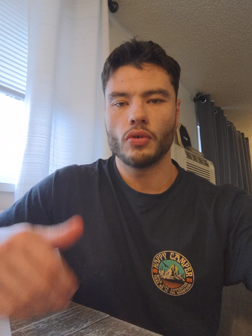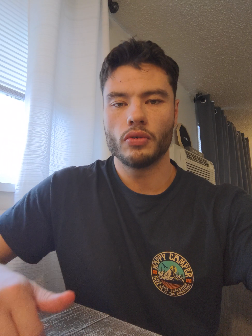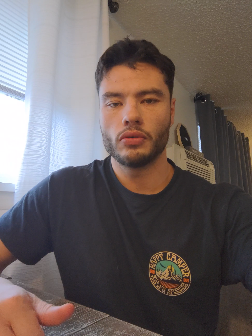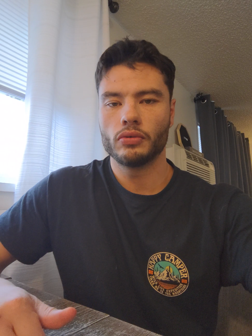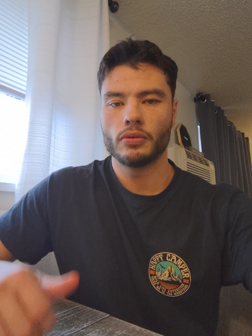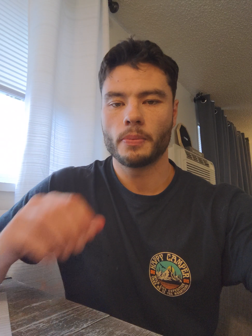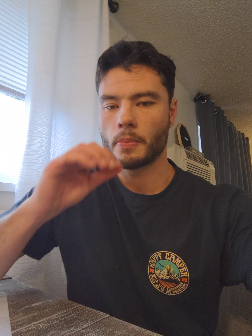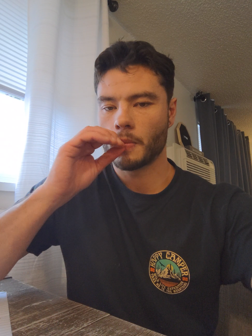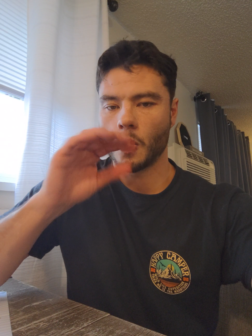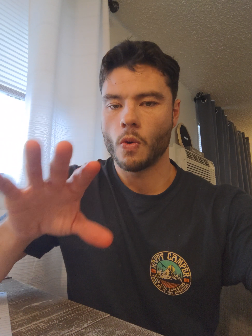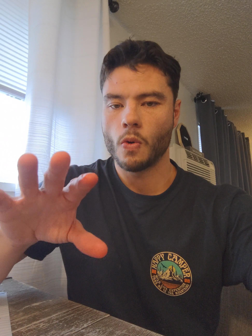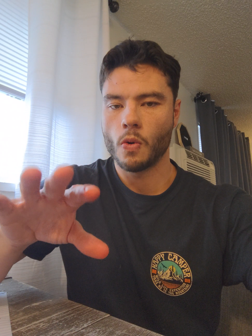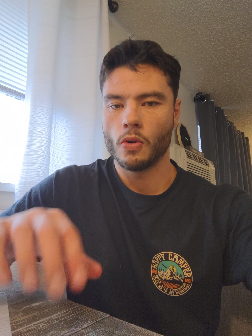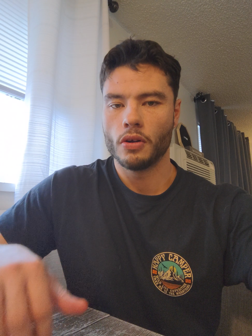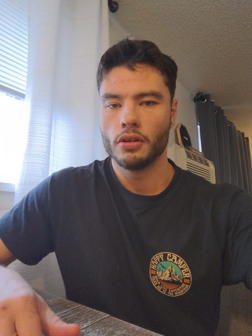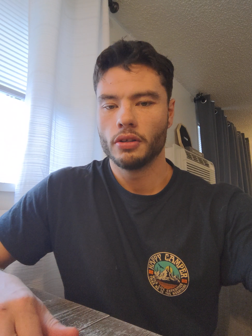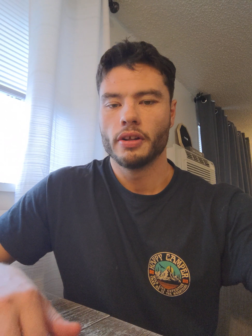blow